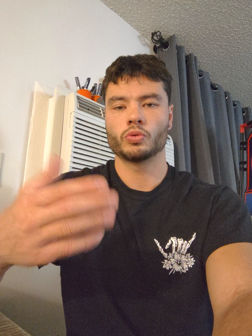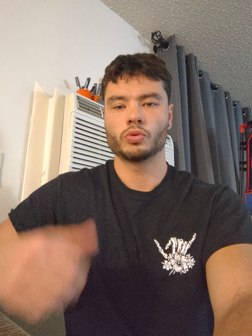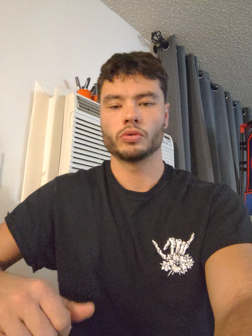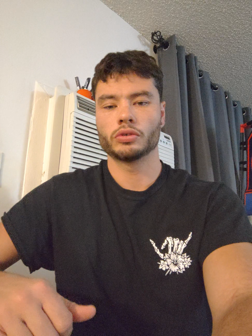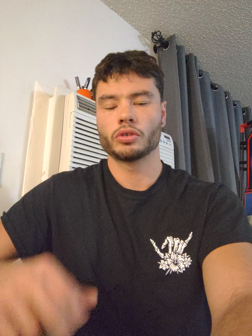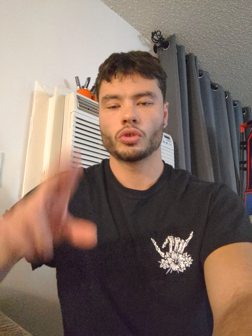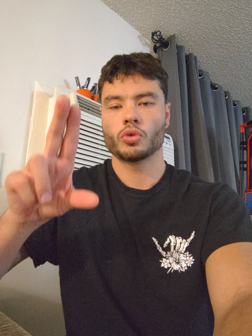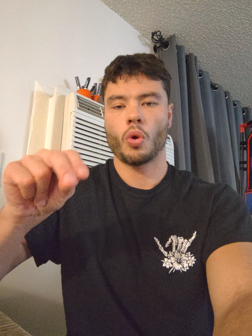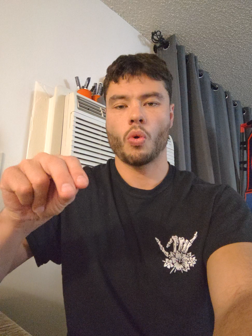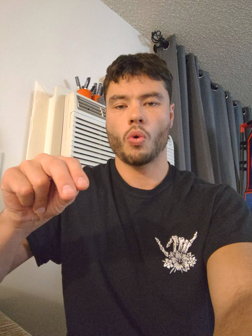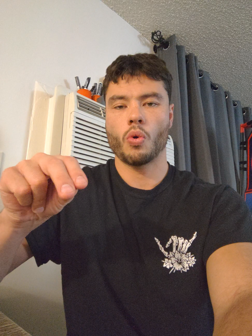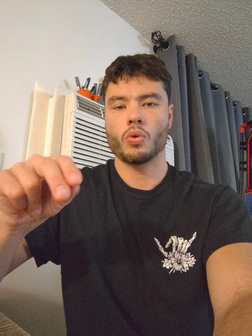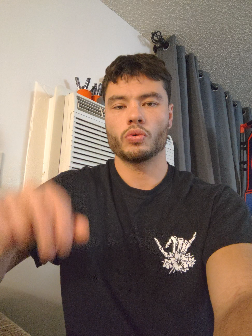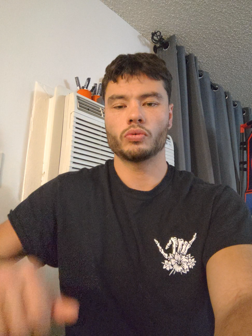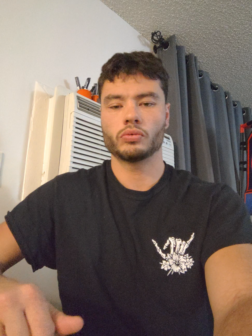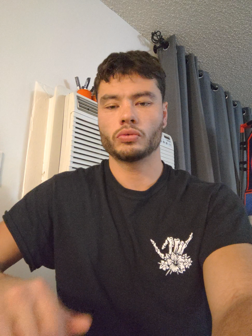no